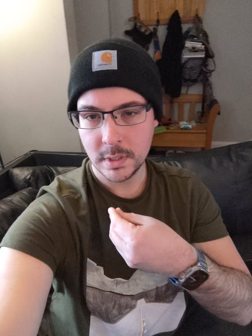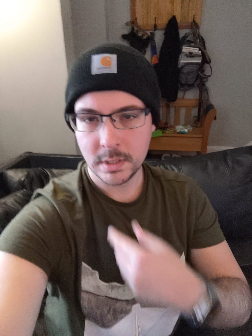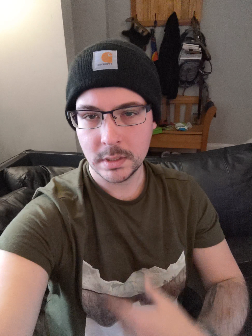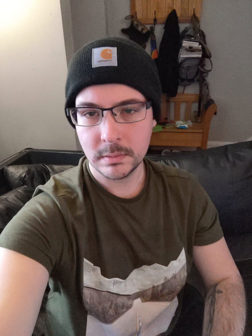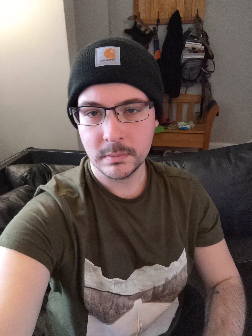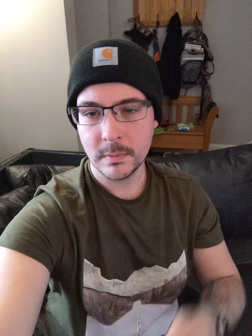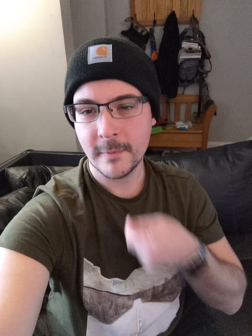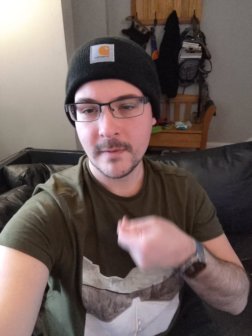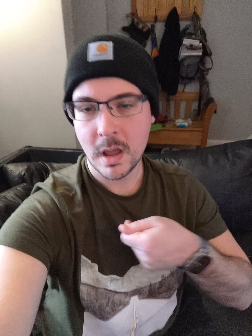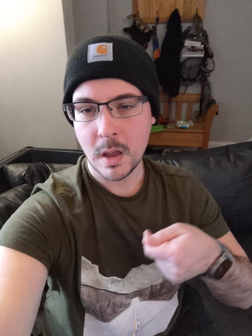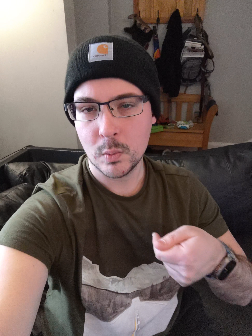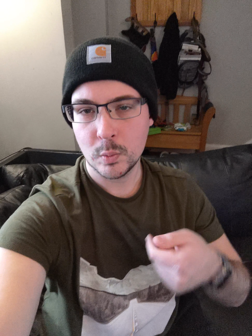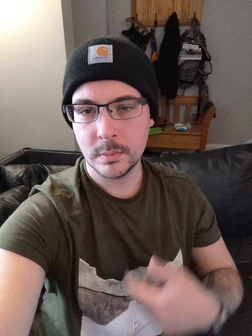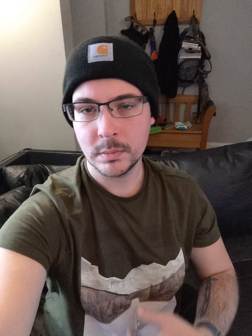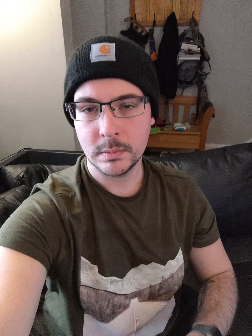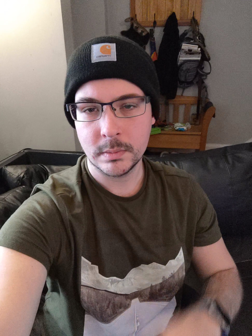vacuum